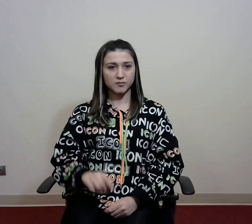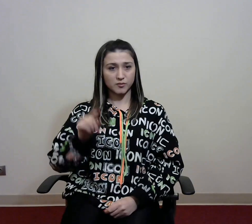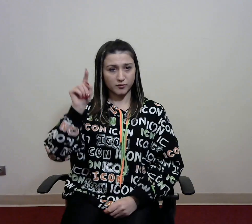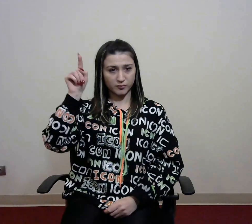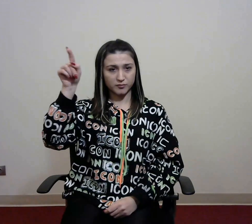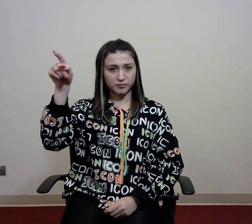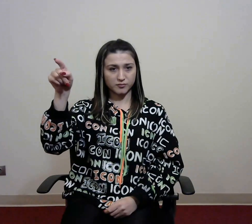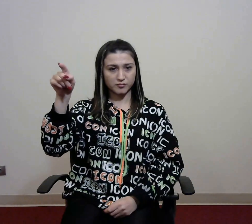onun